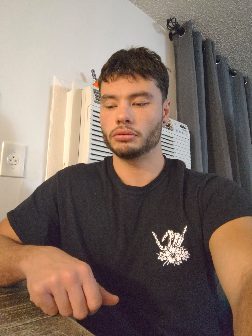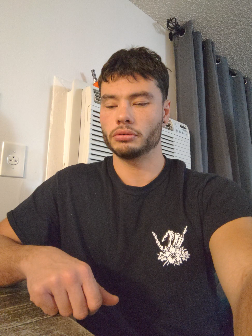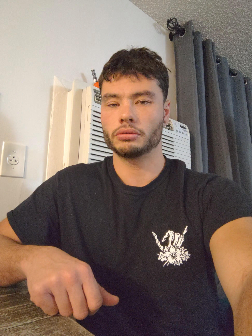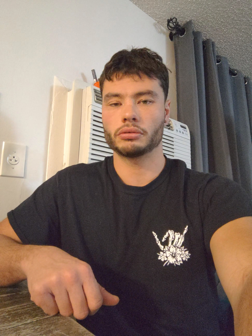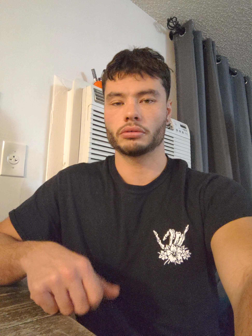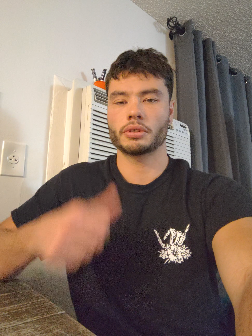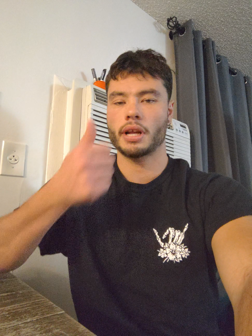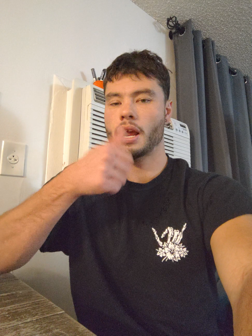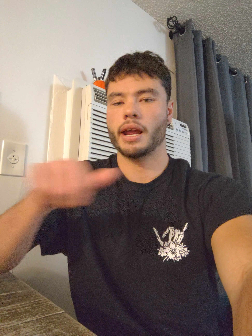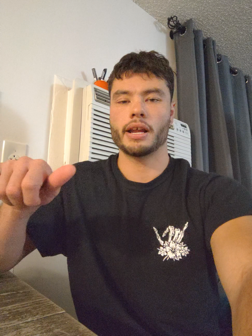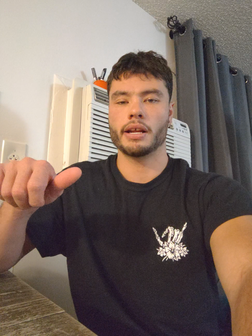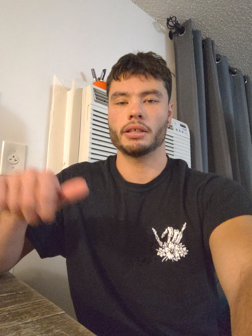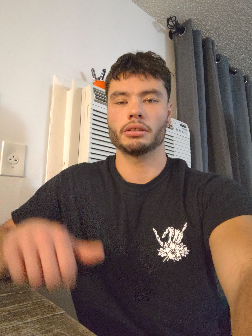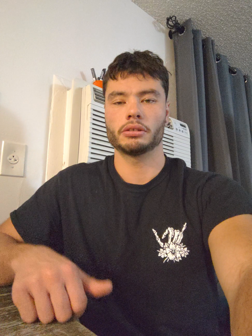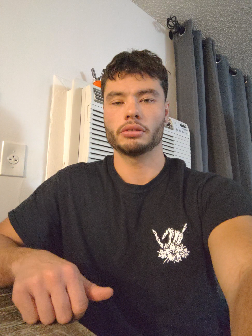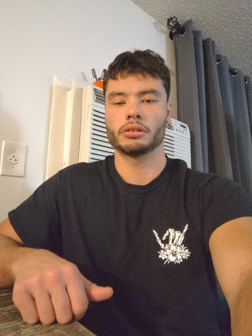any